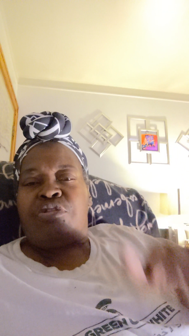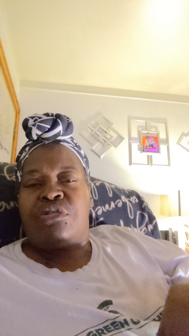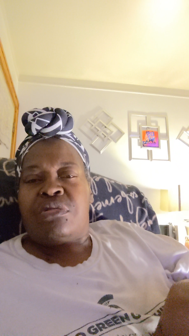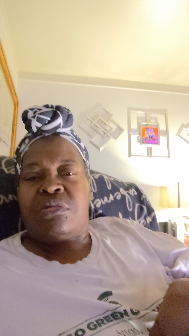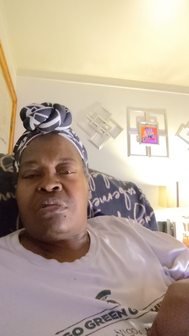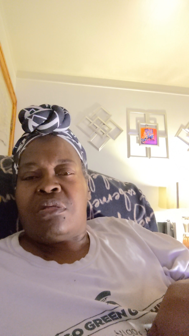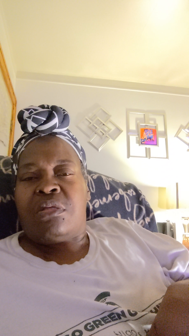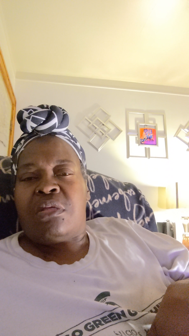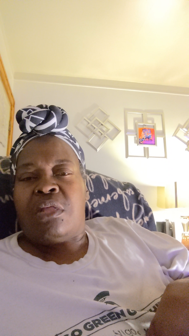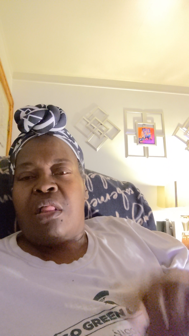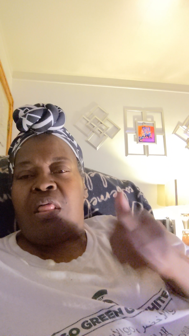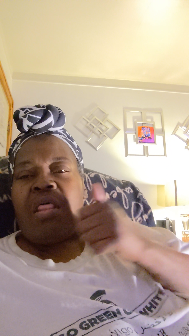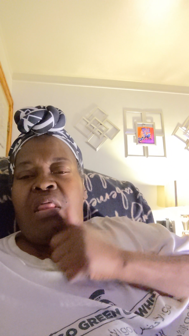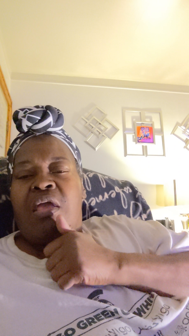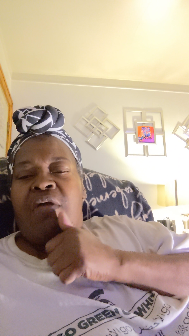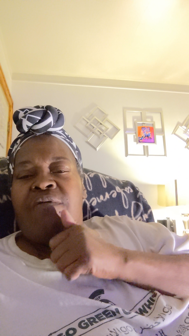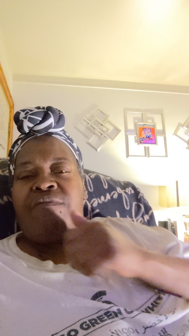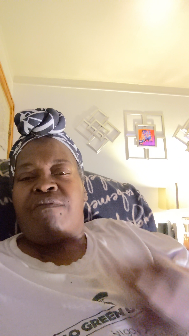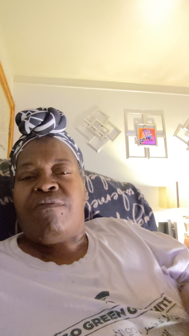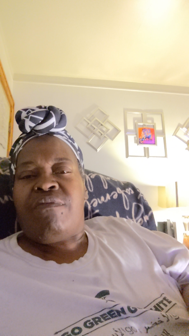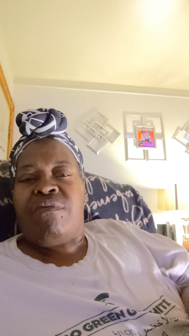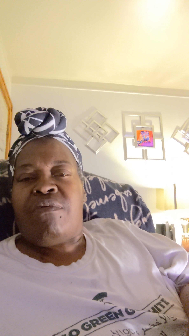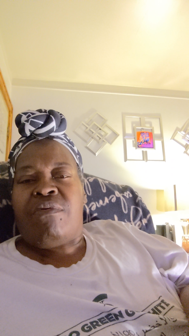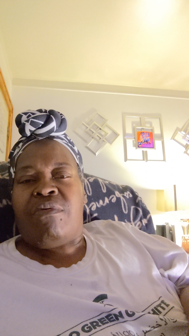love